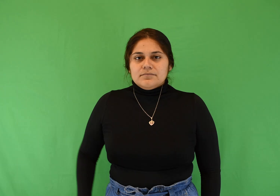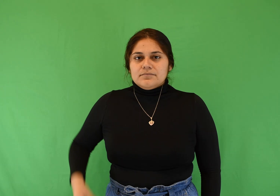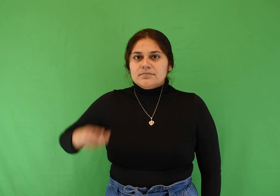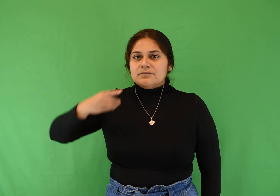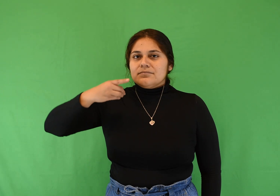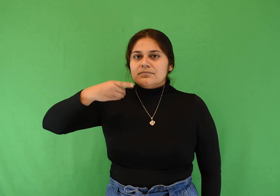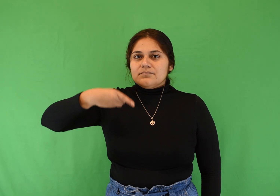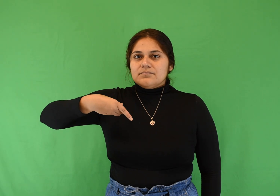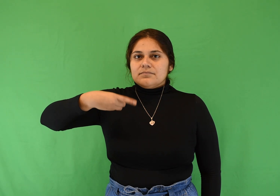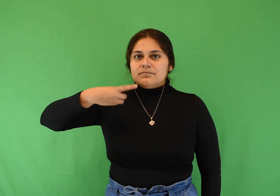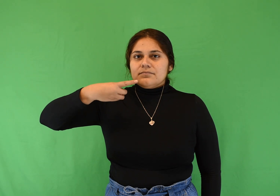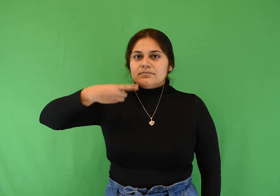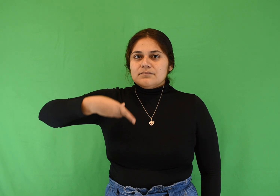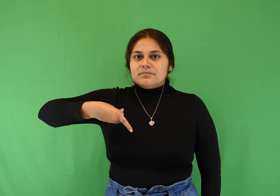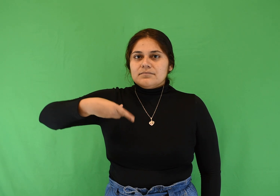diabetes